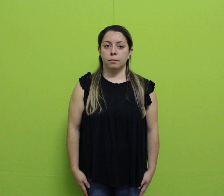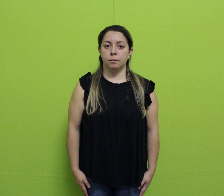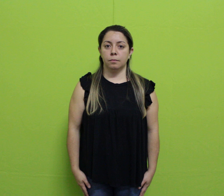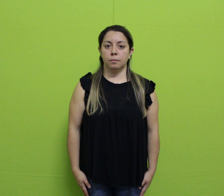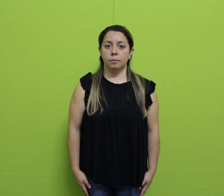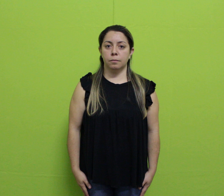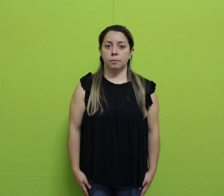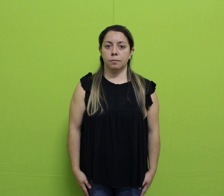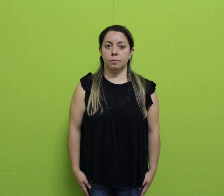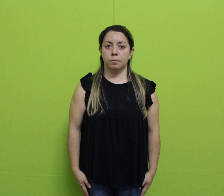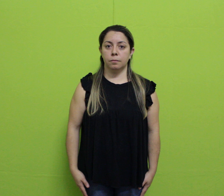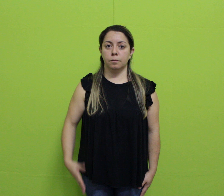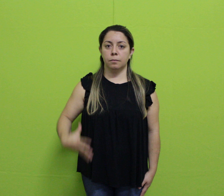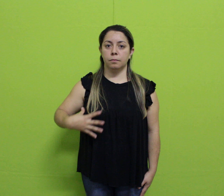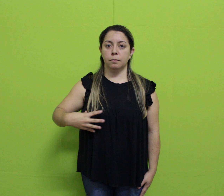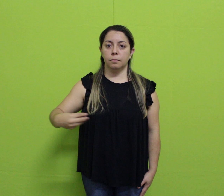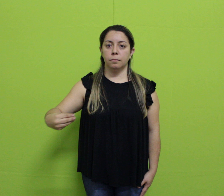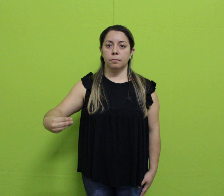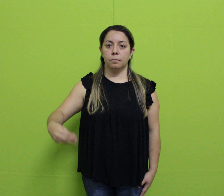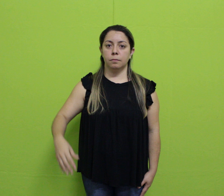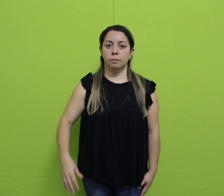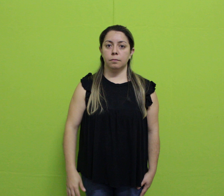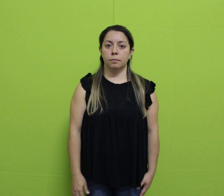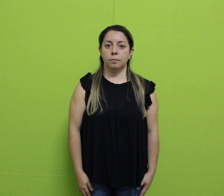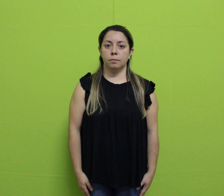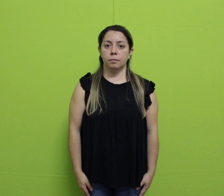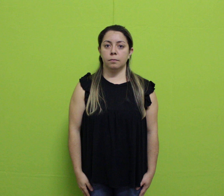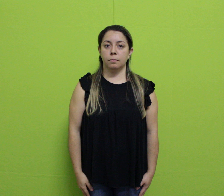filho